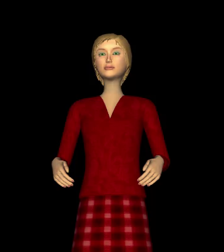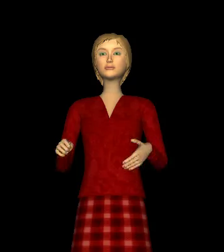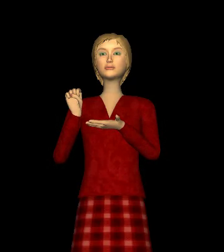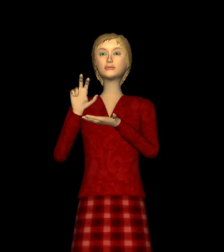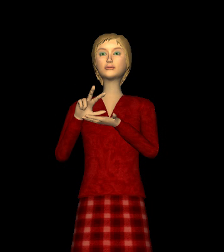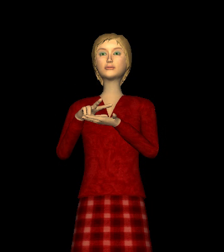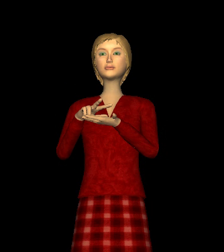بقعة